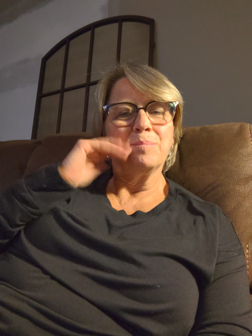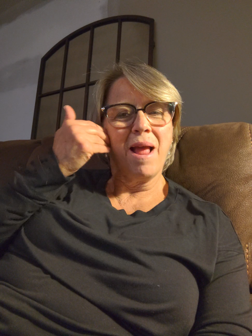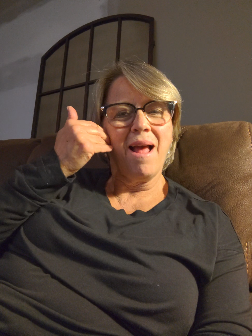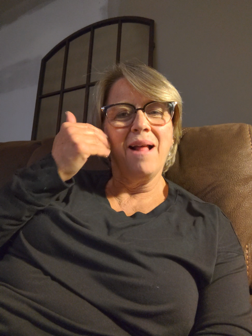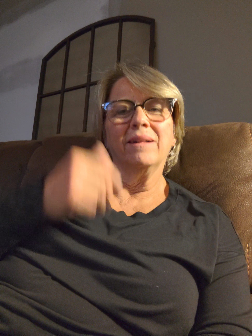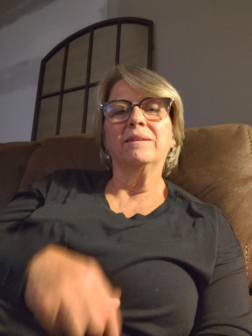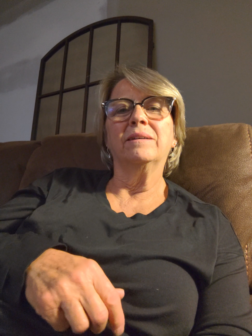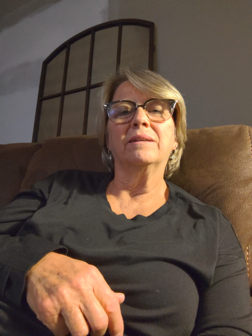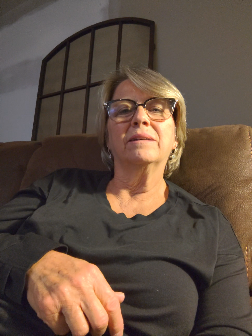smile